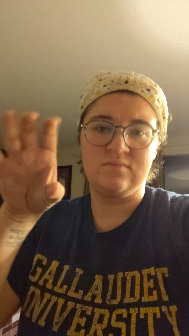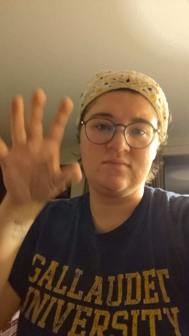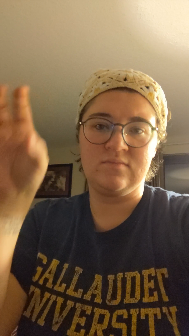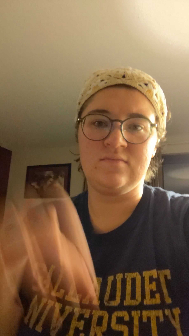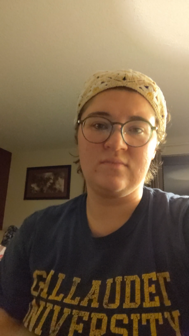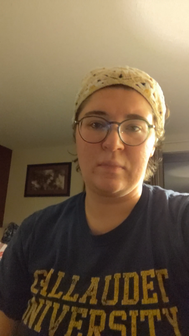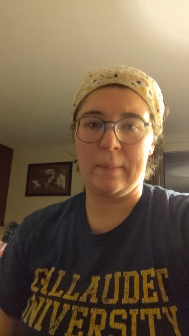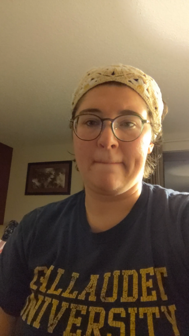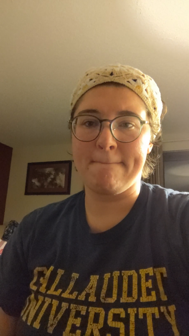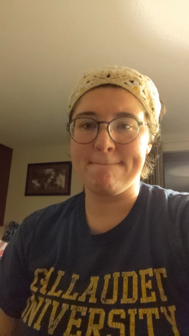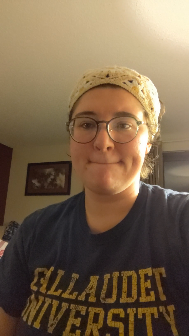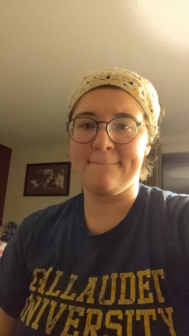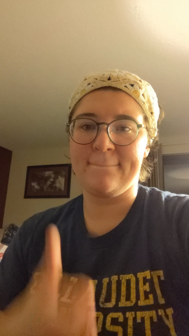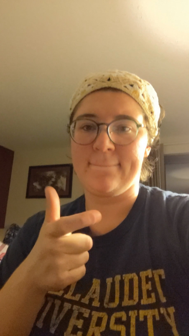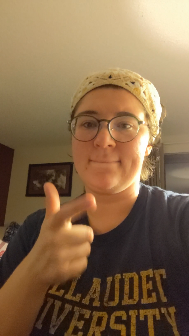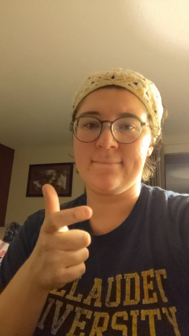run